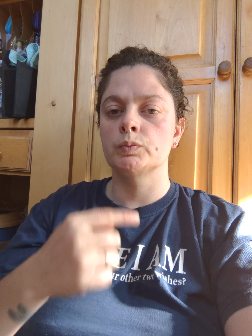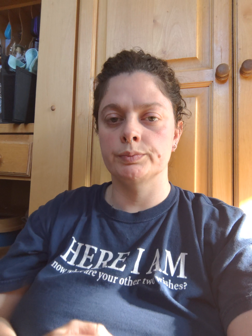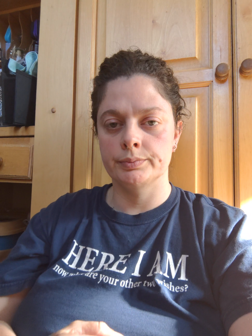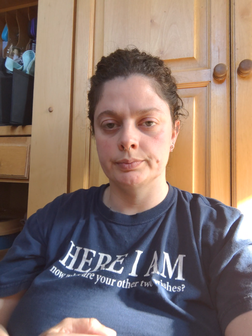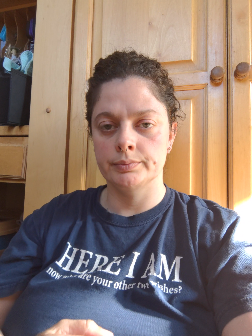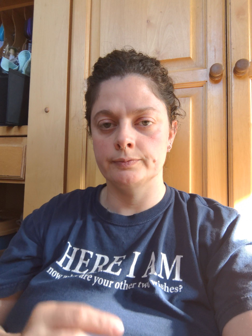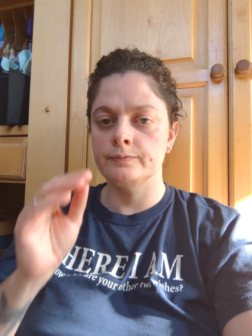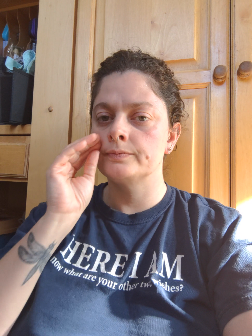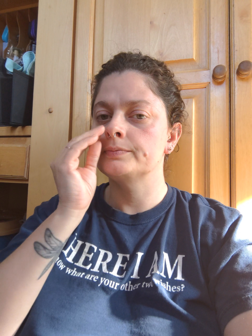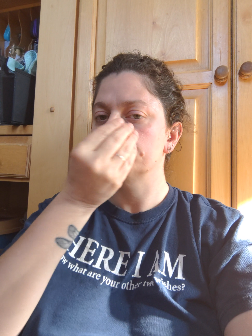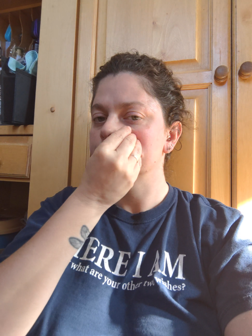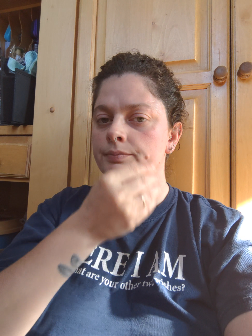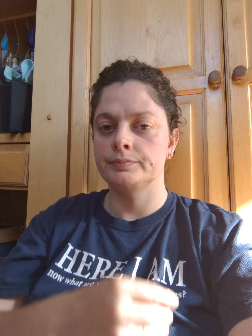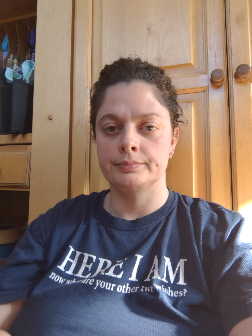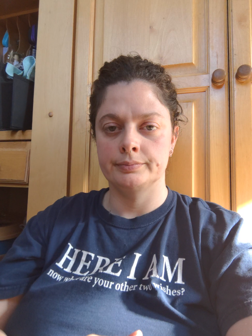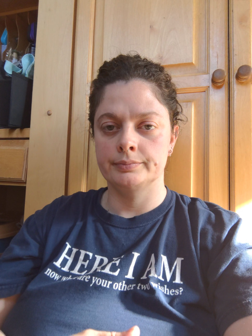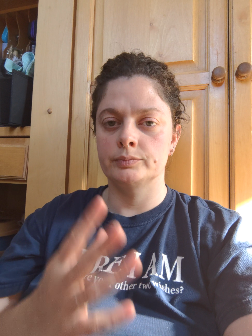flower